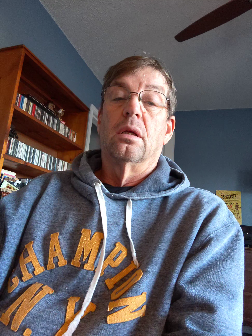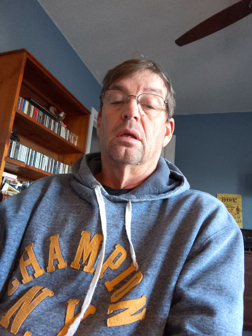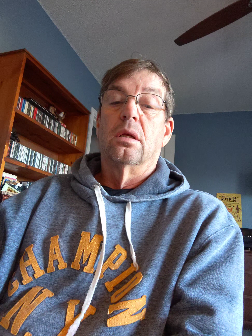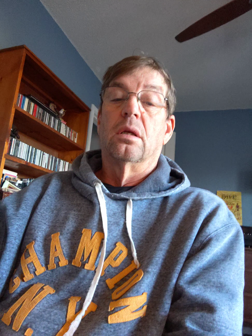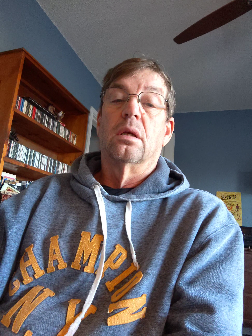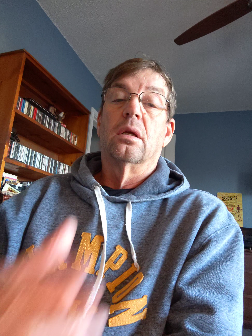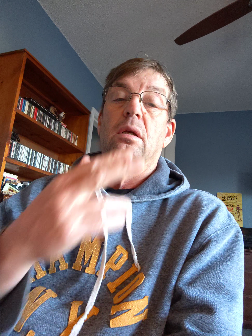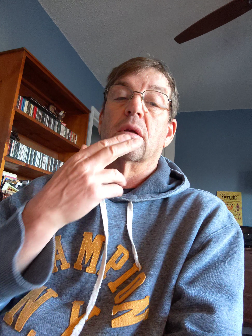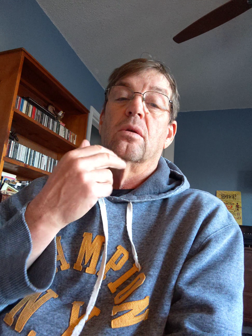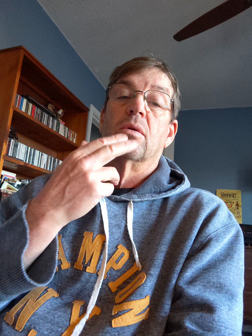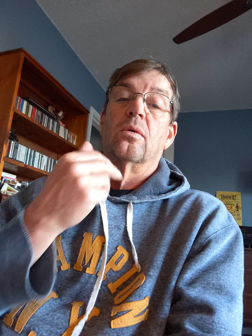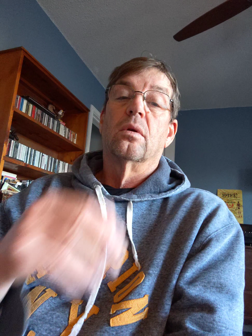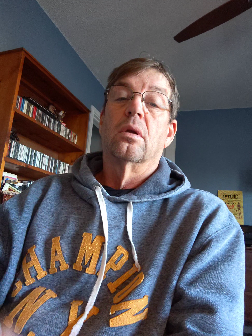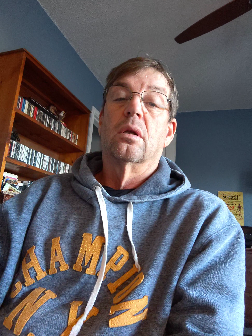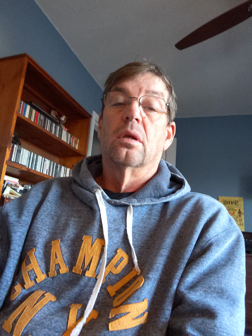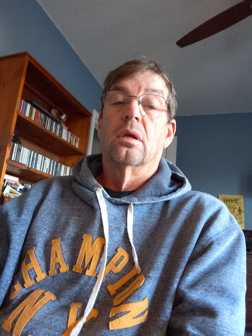cute